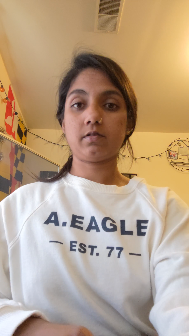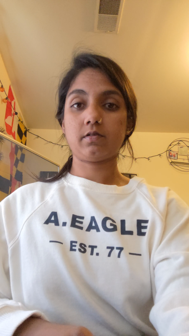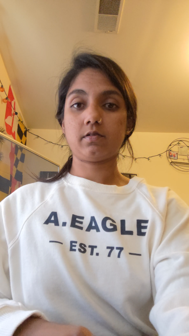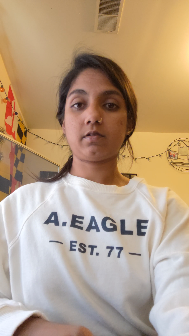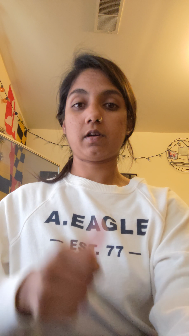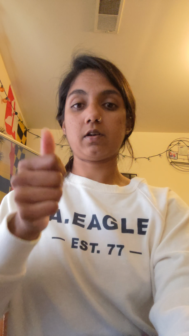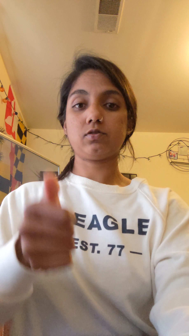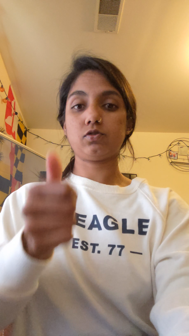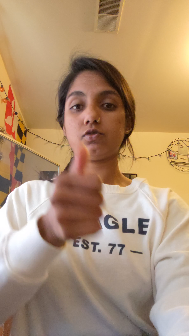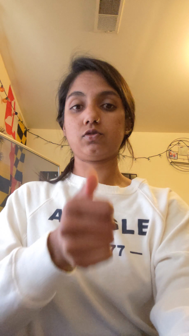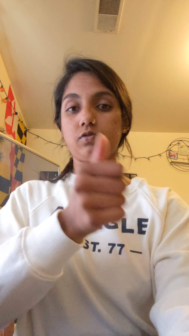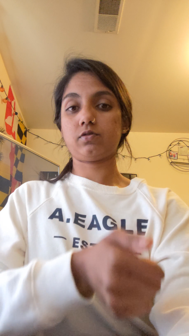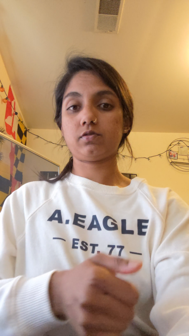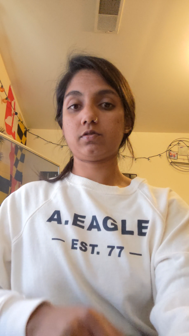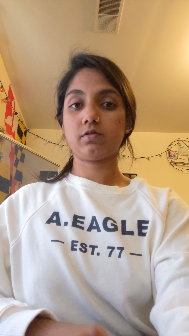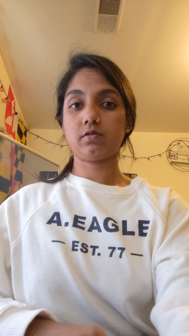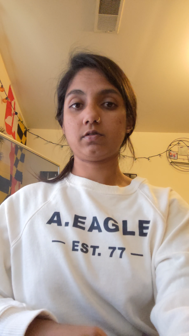each